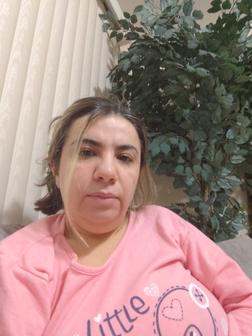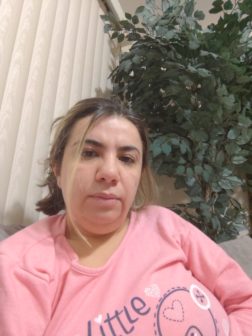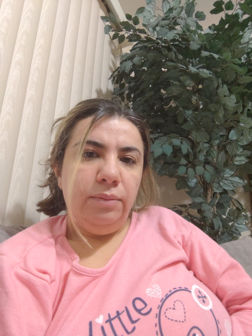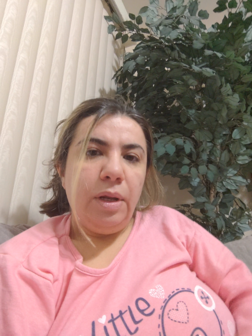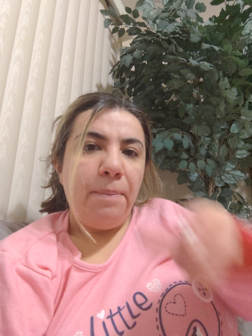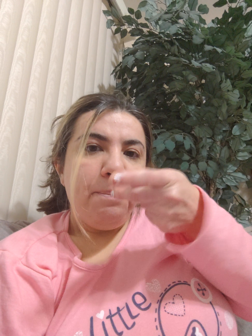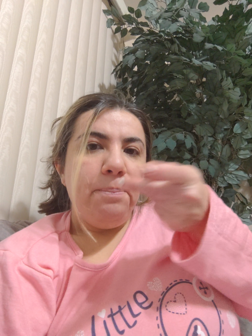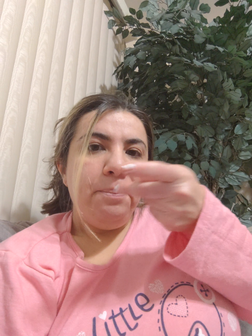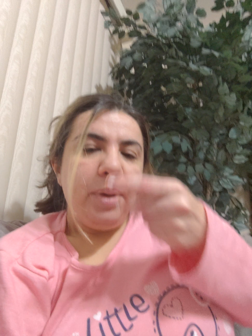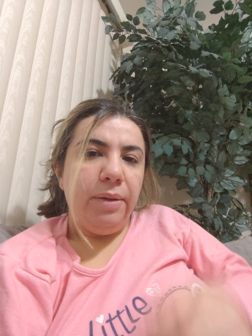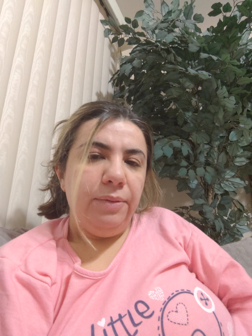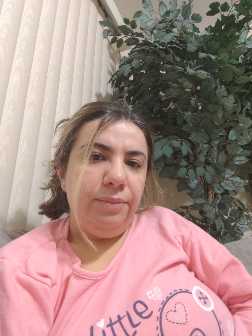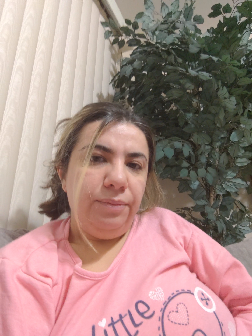pizza